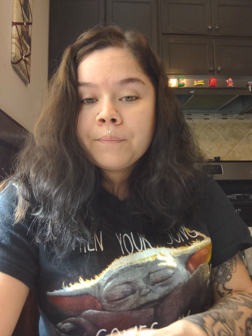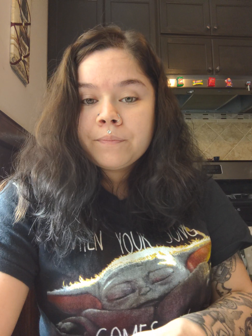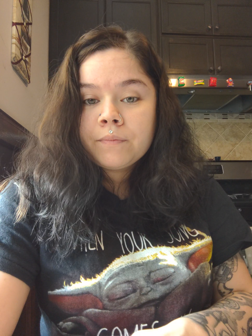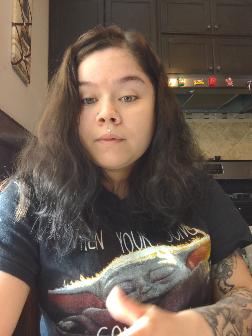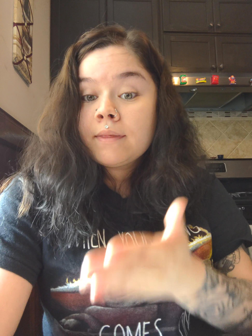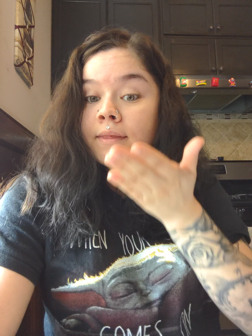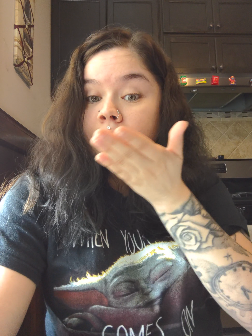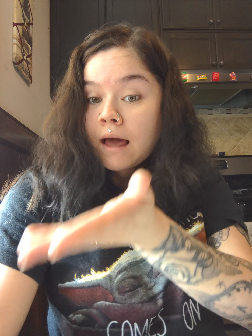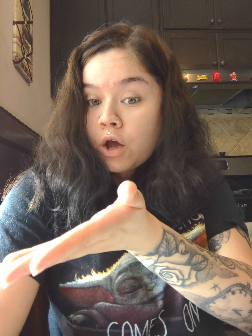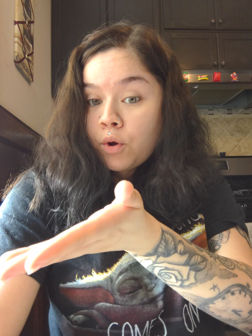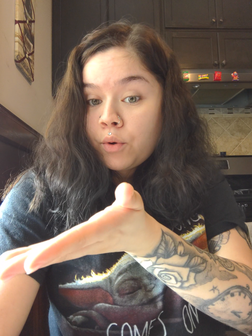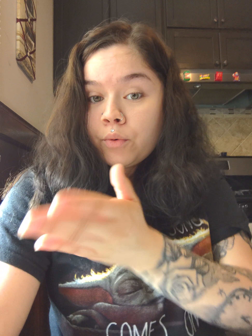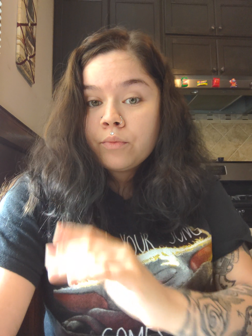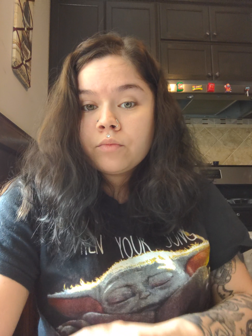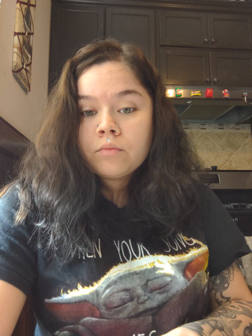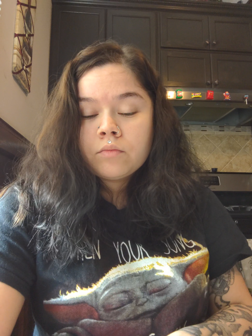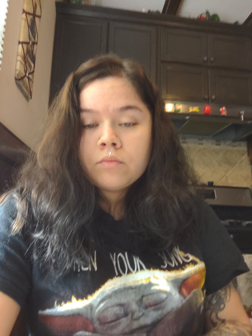there